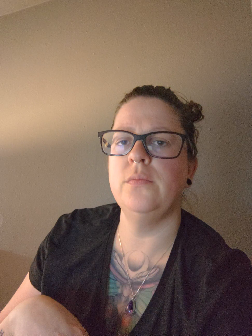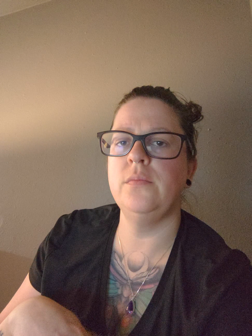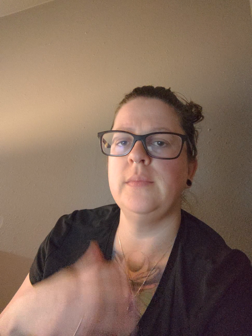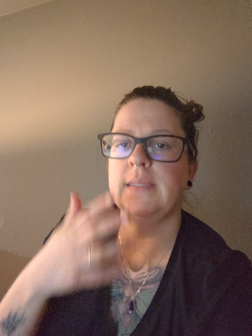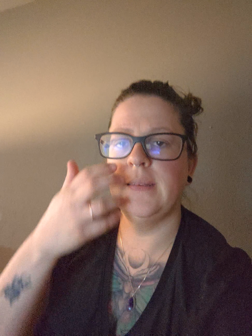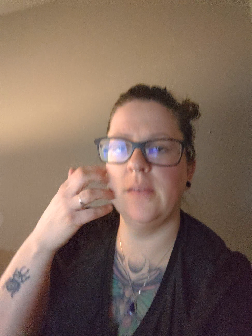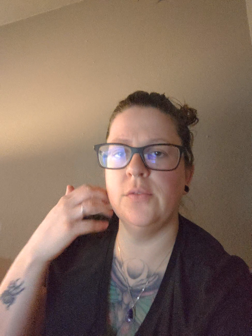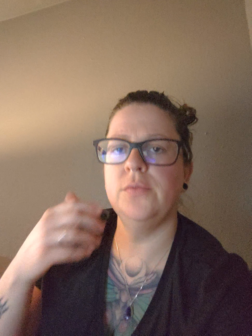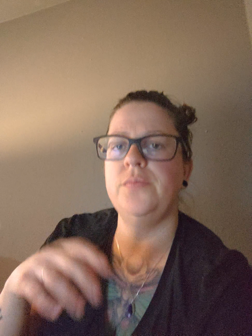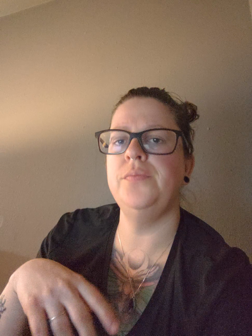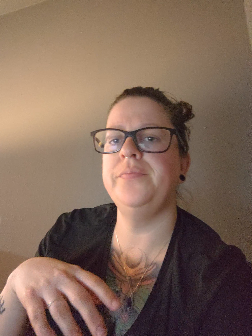tiger